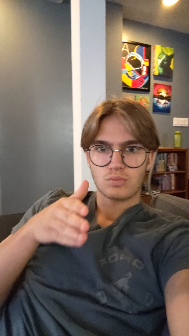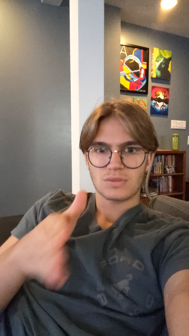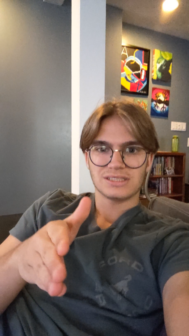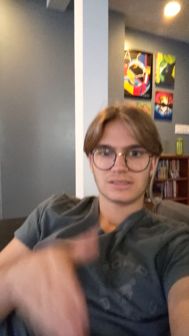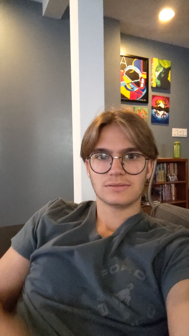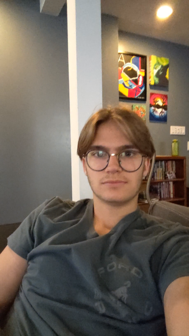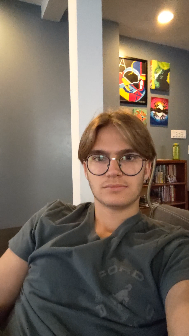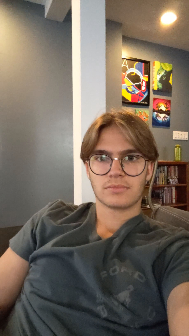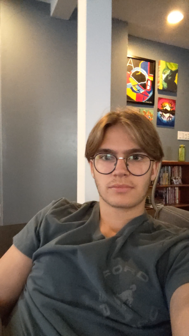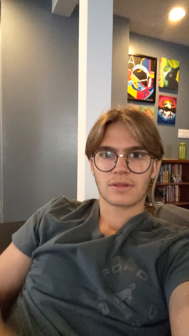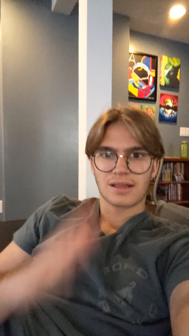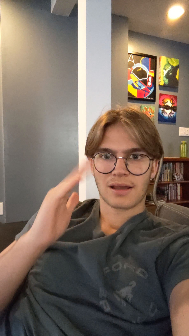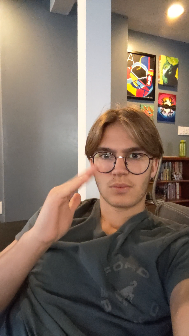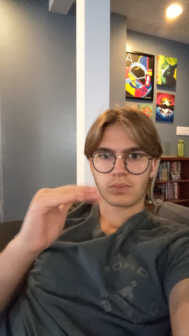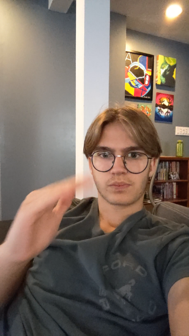downtown